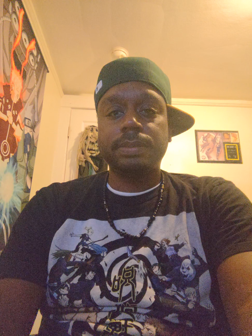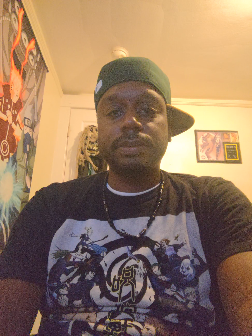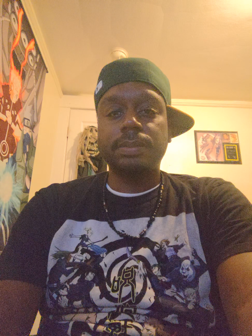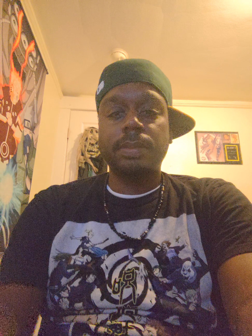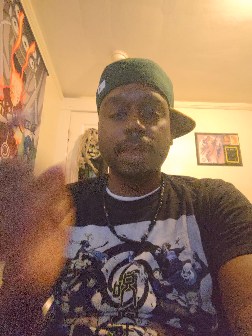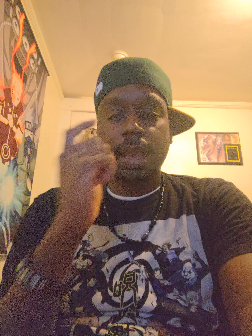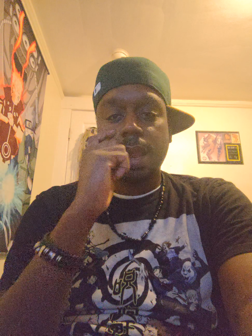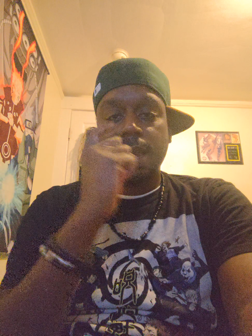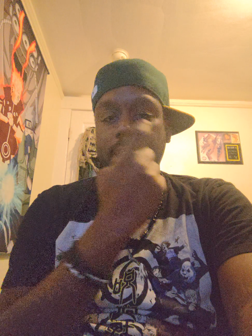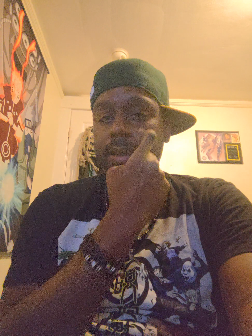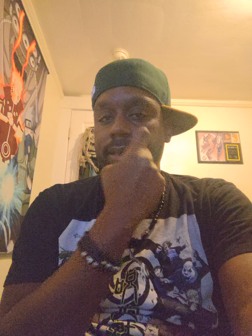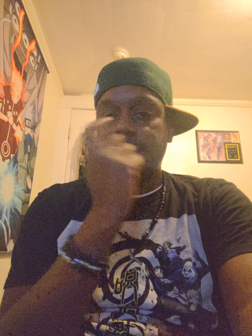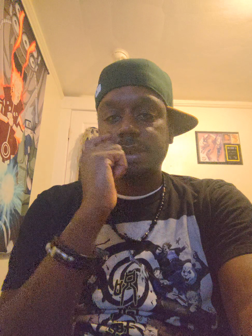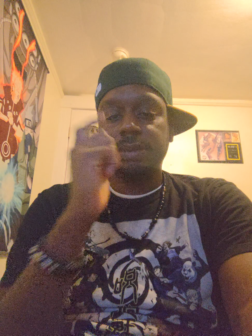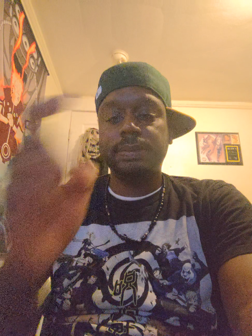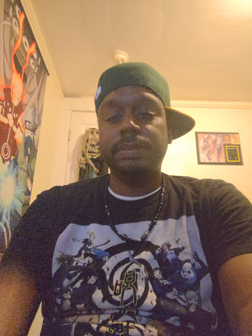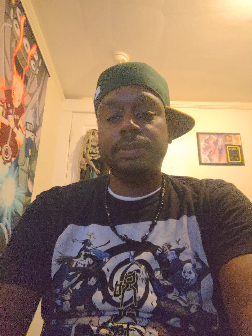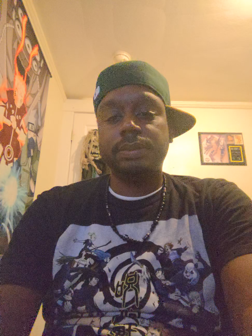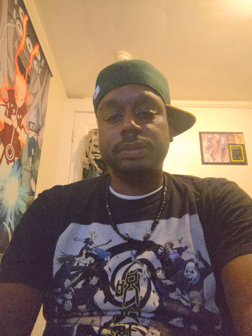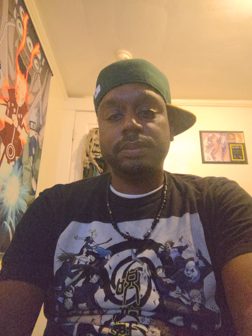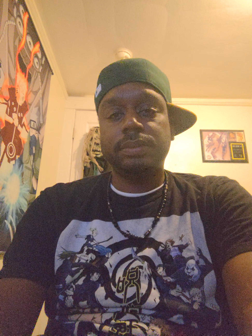eye